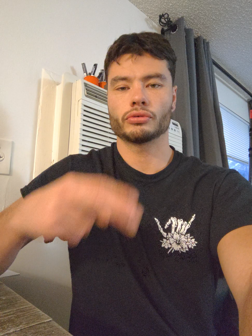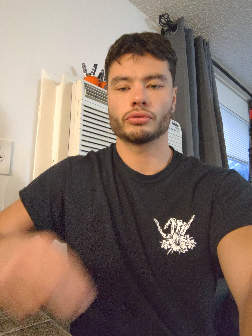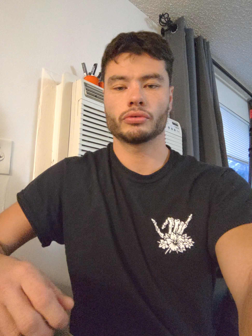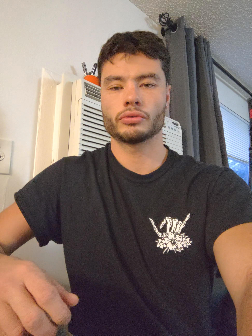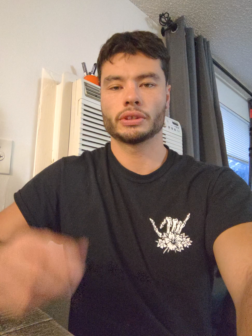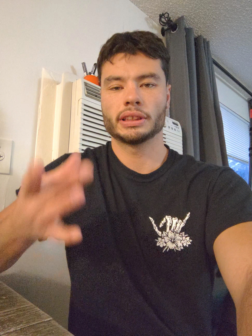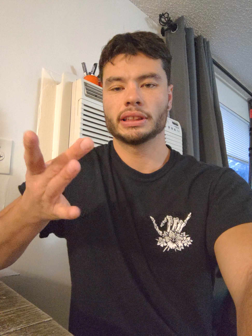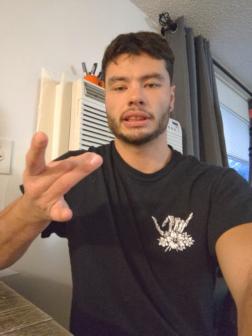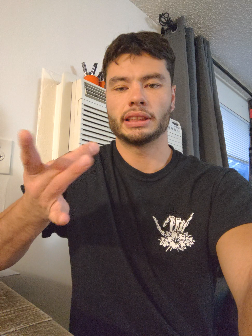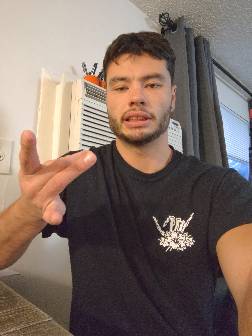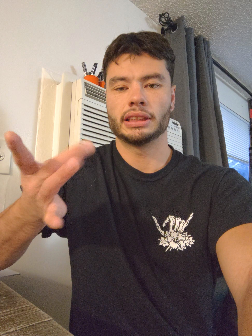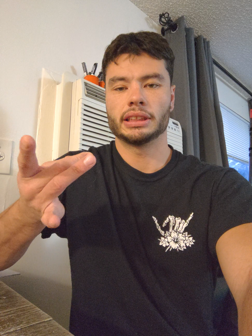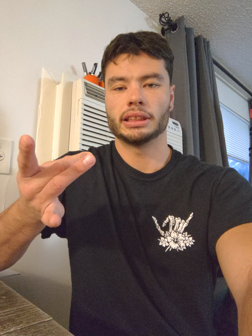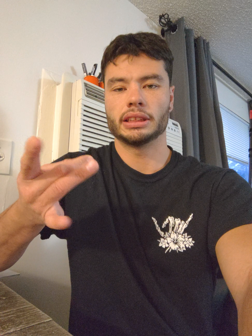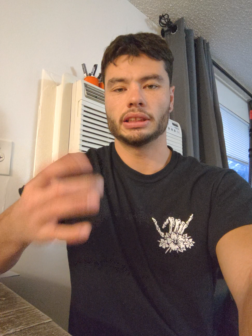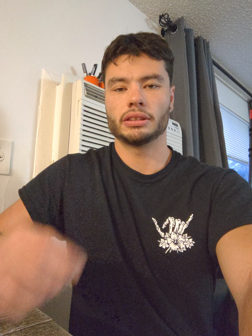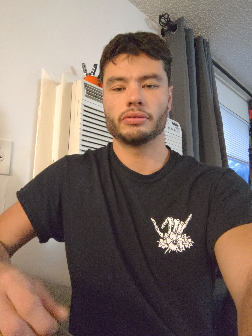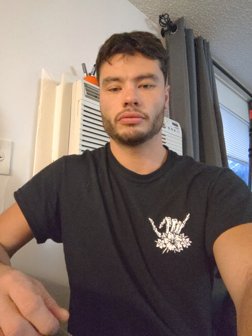sticky